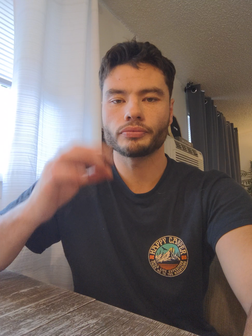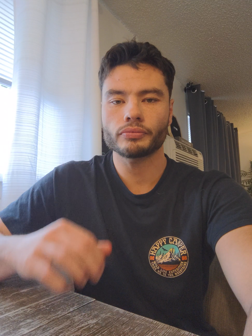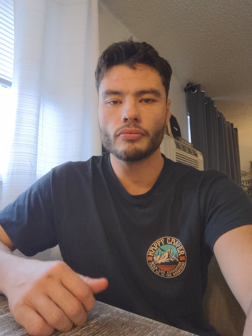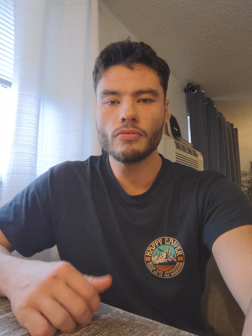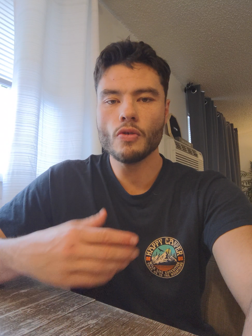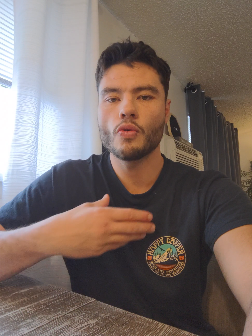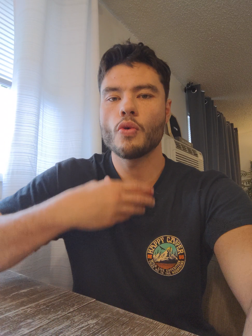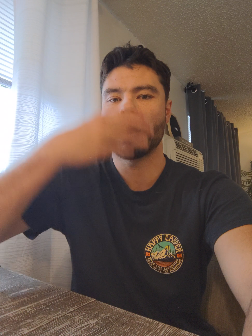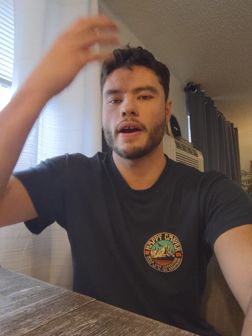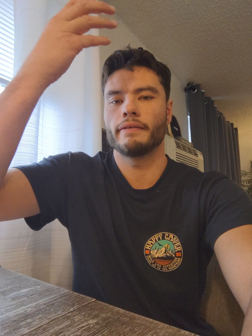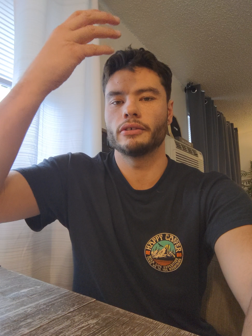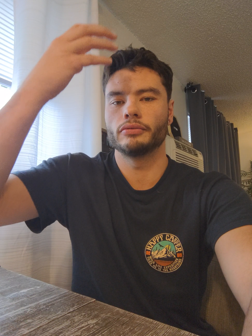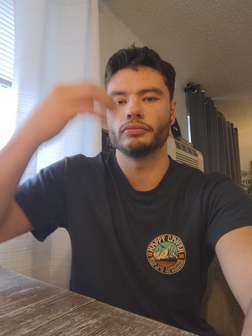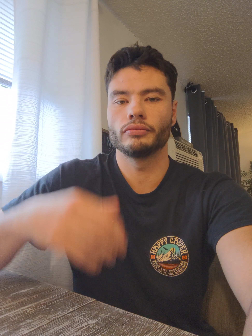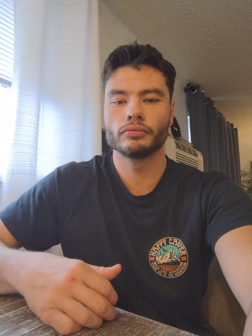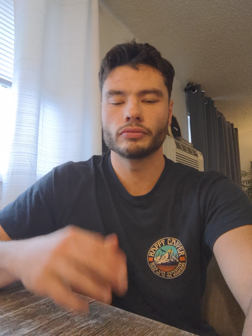giraffe